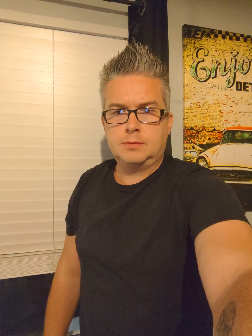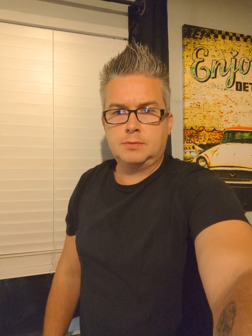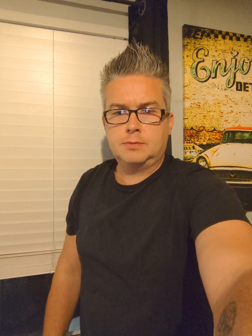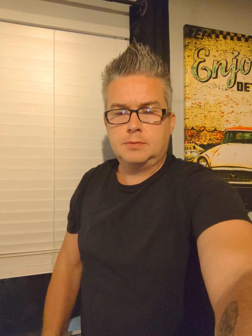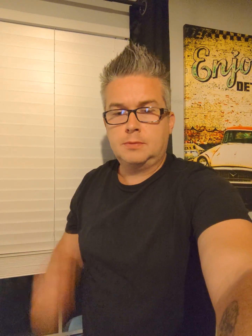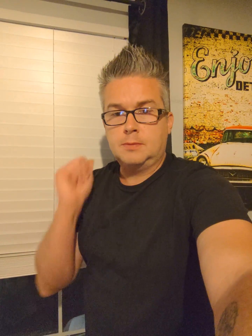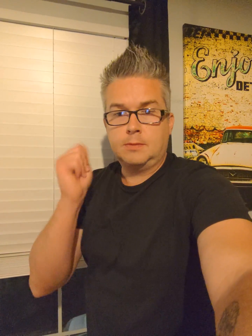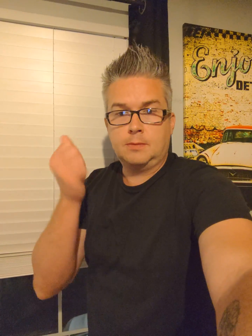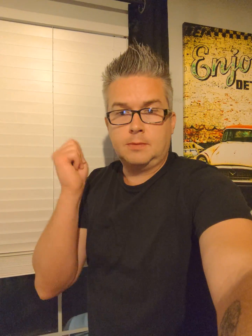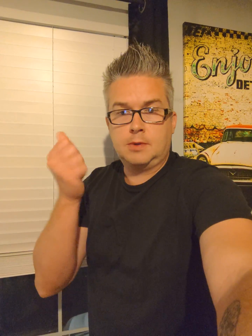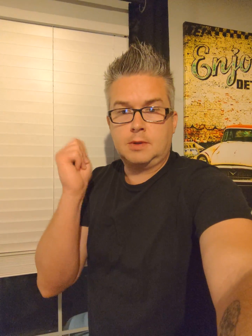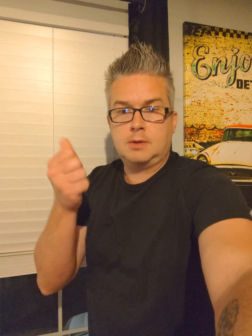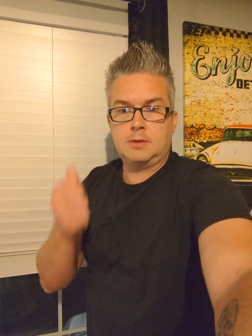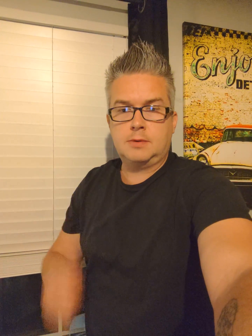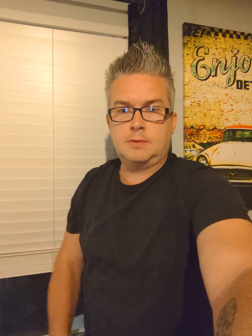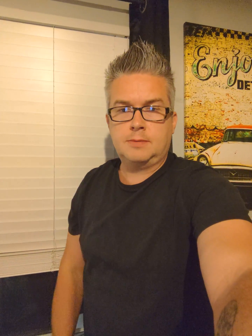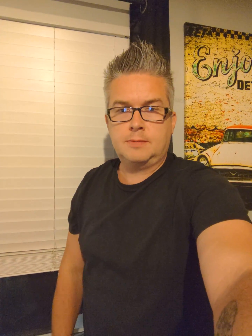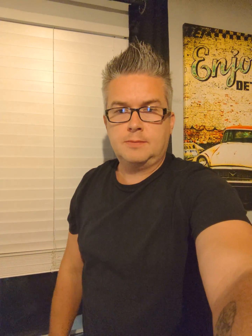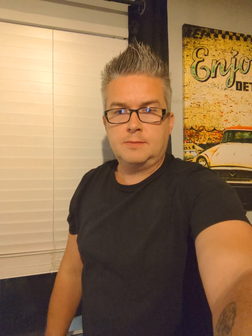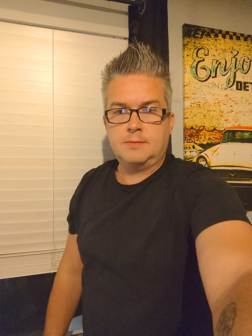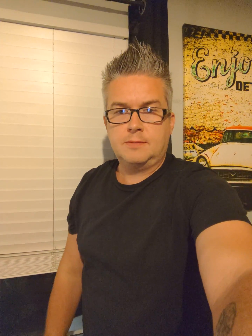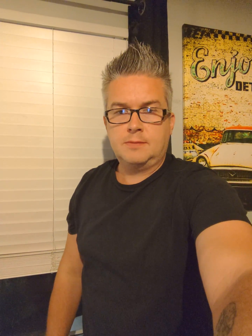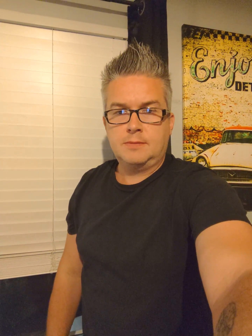bat